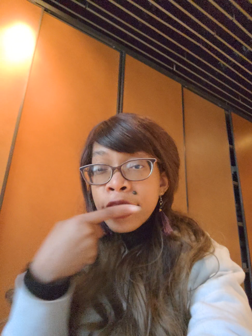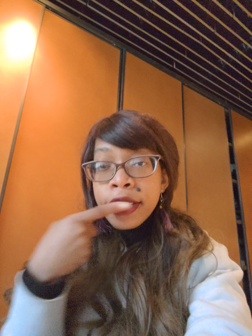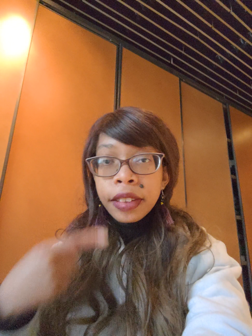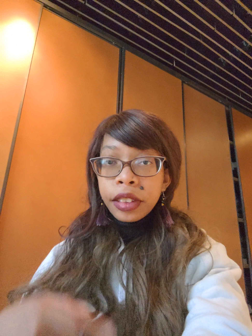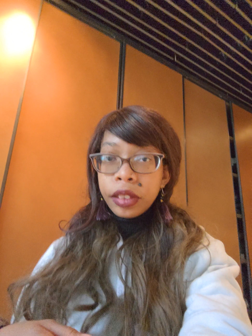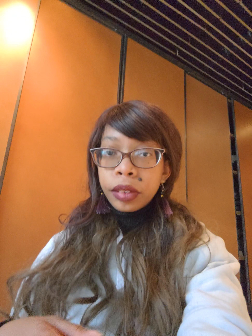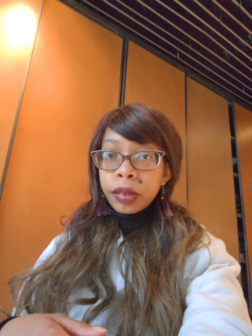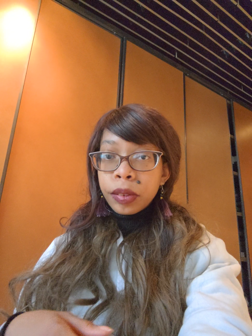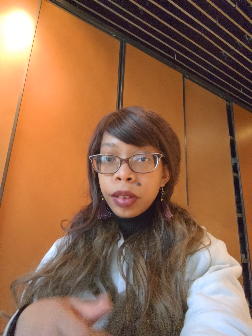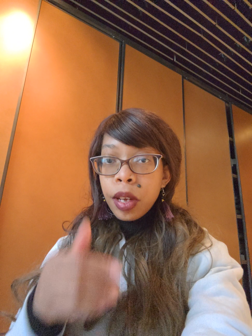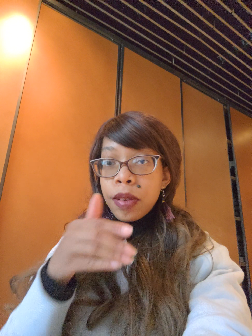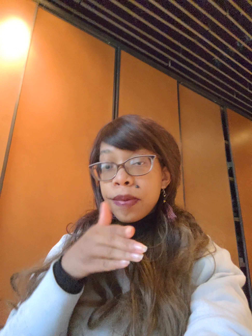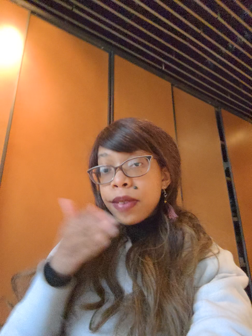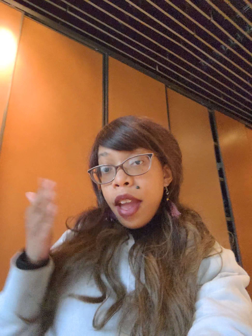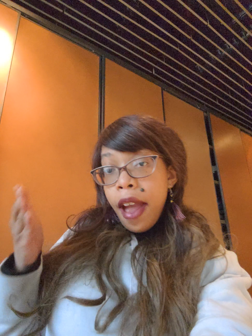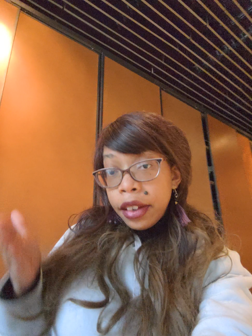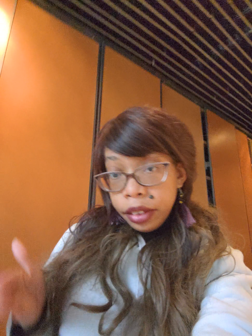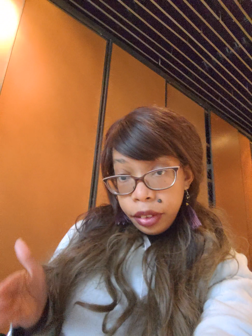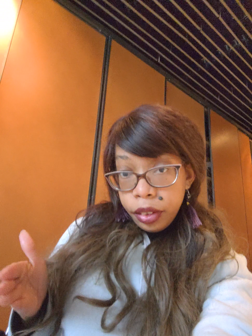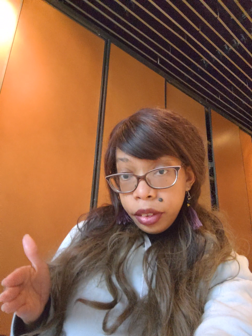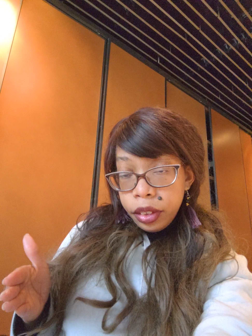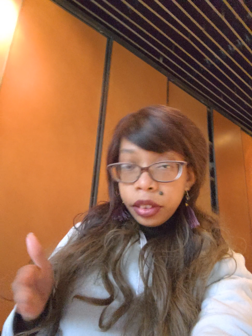beside